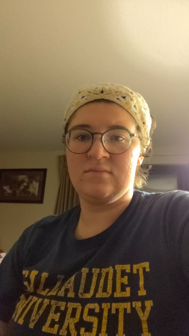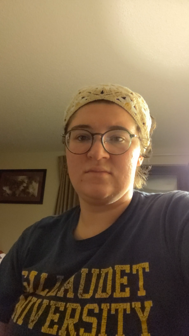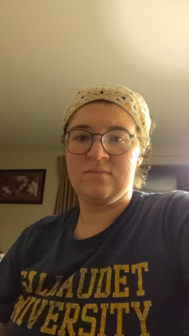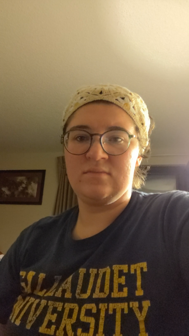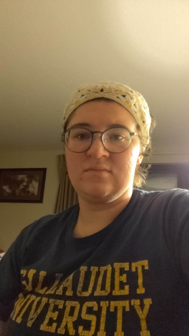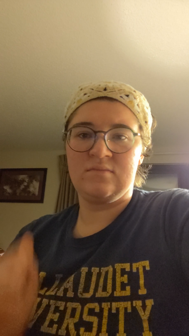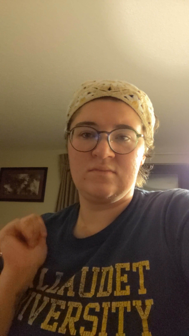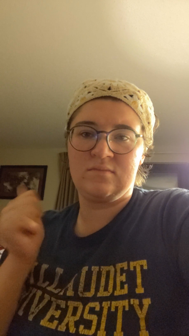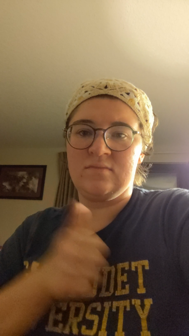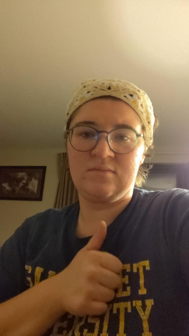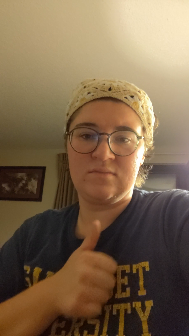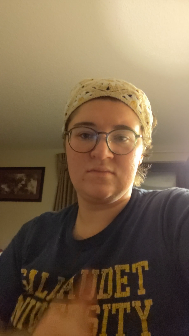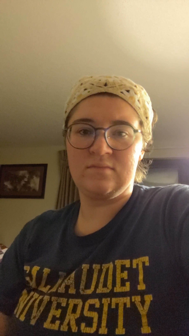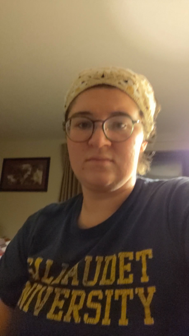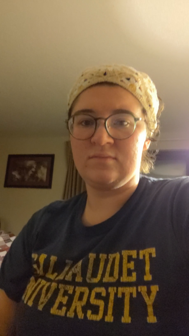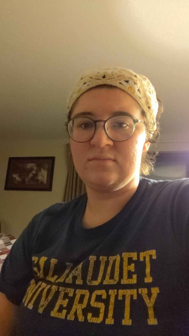coats